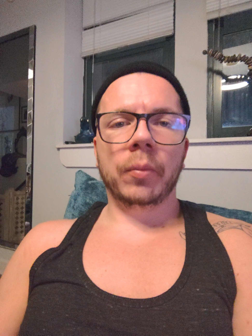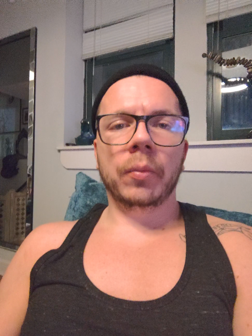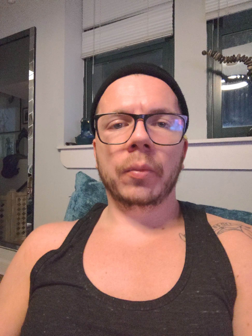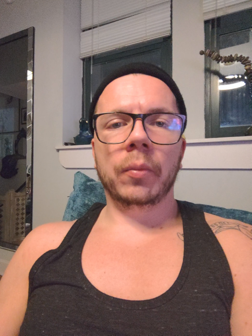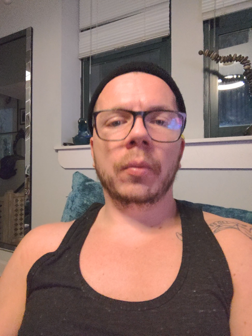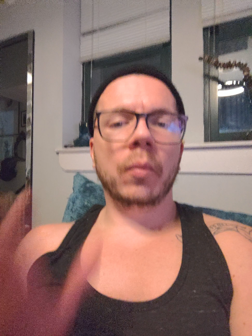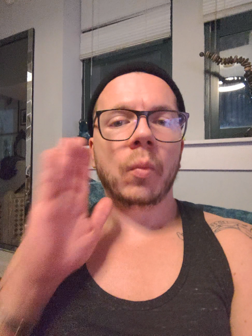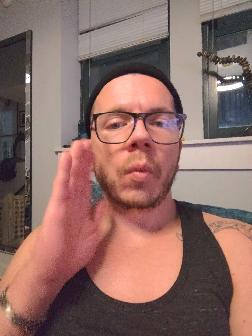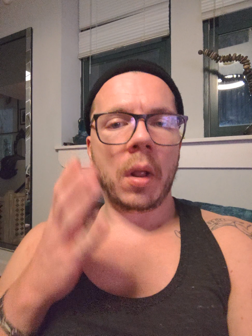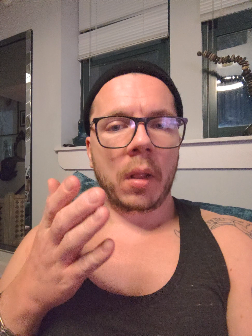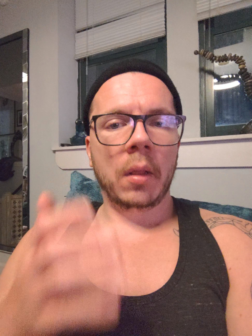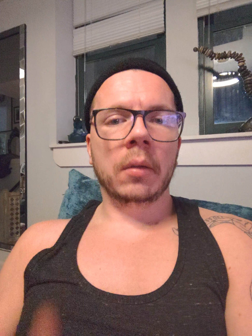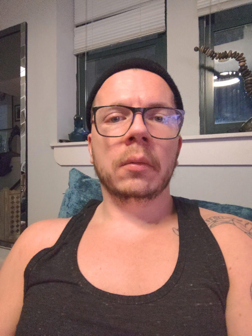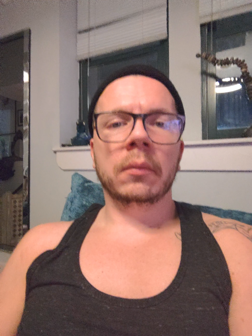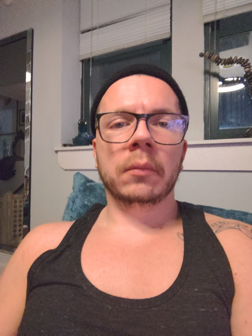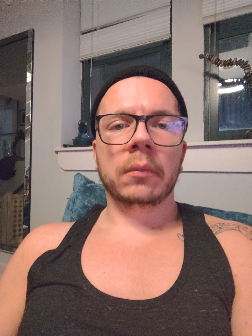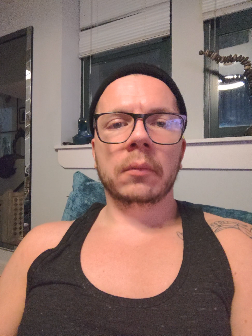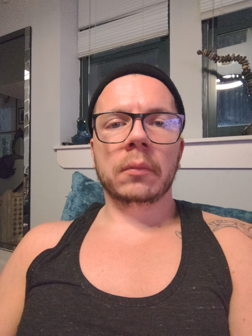will